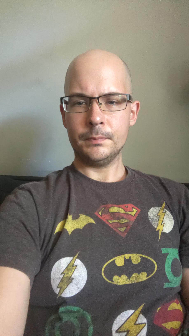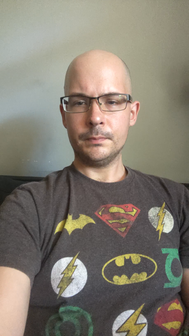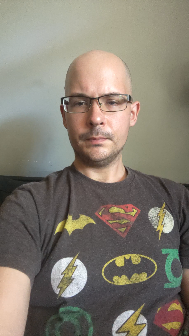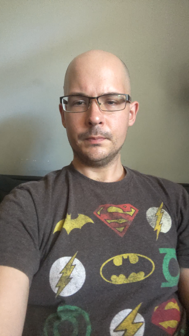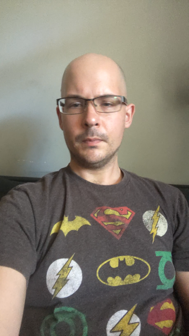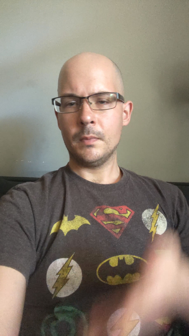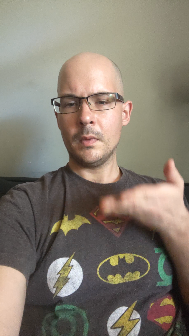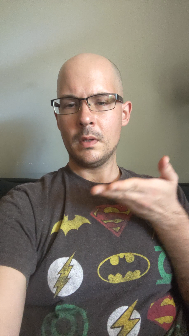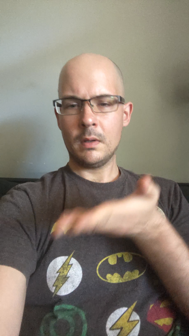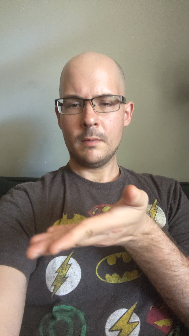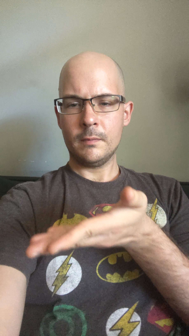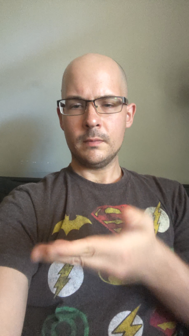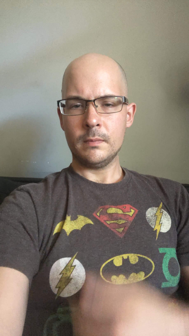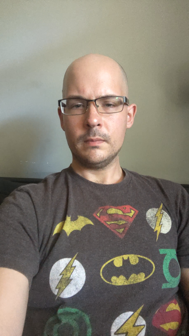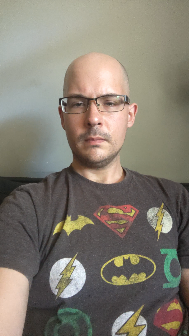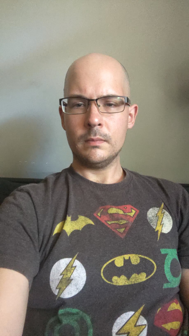oven